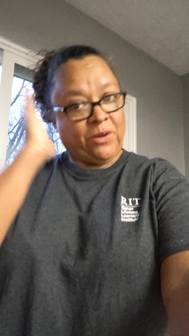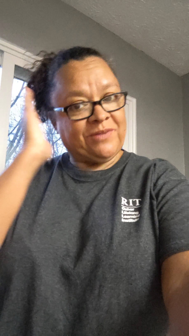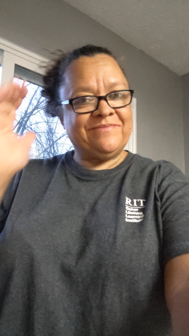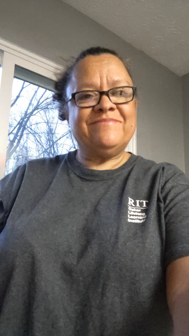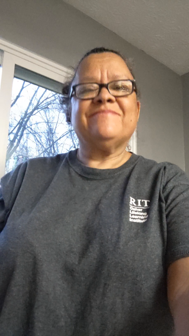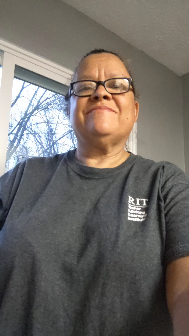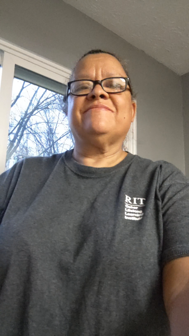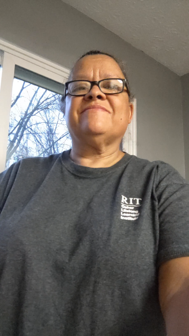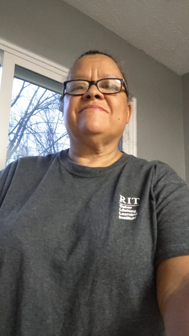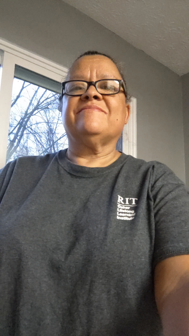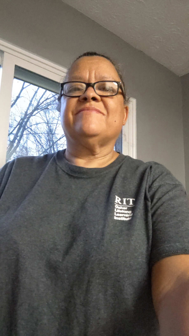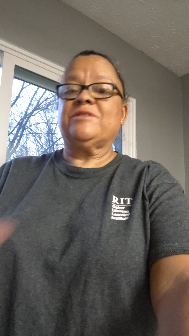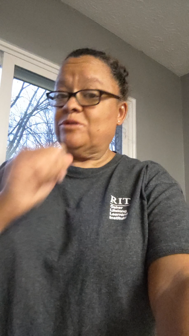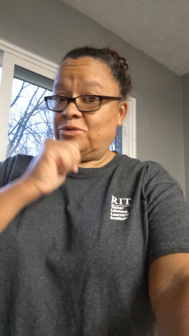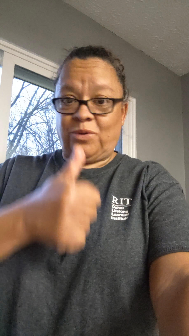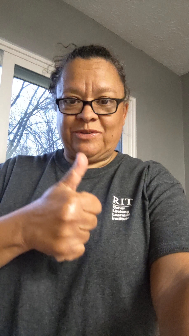don't